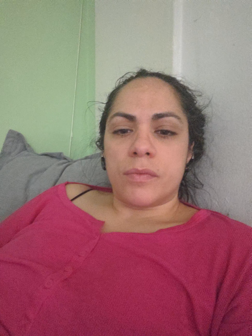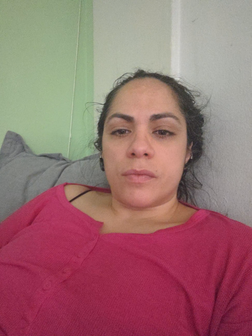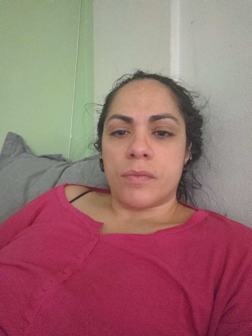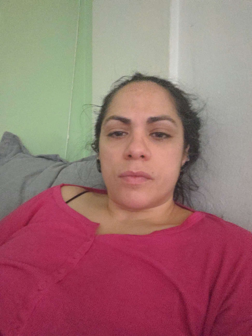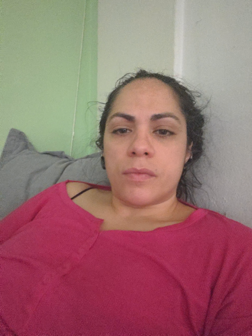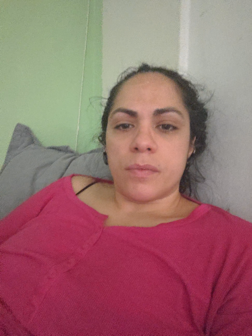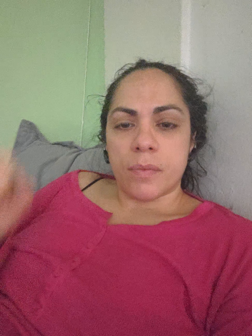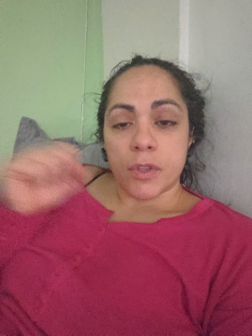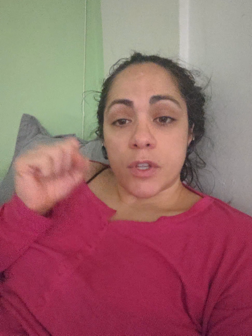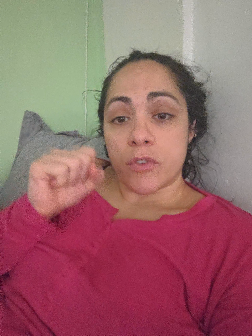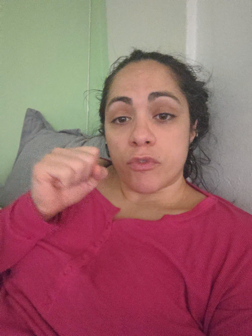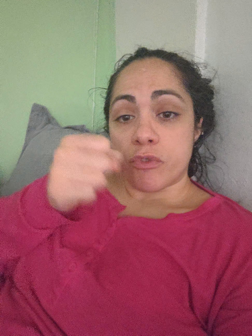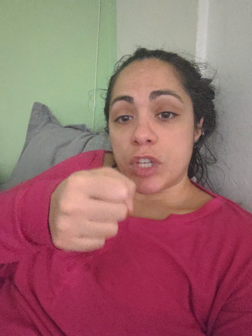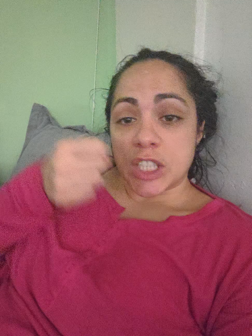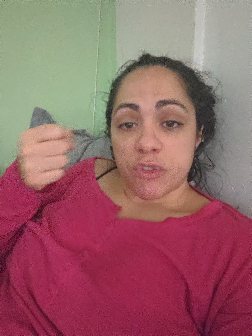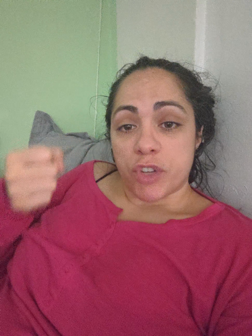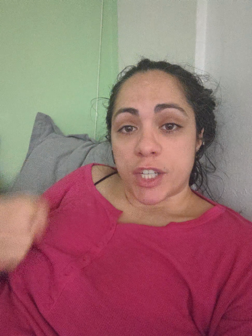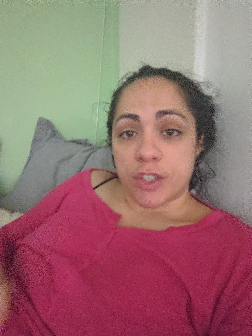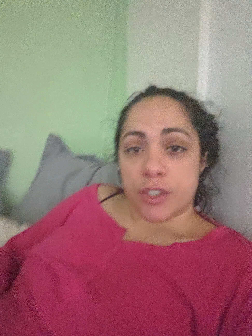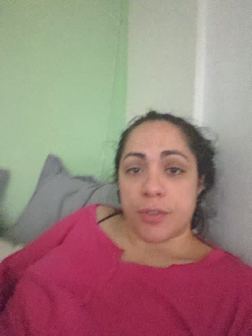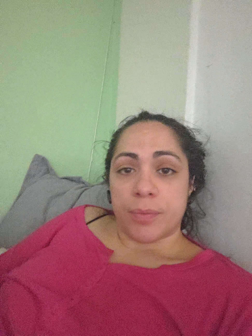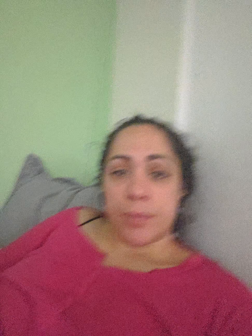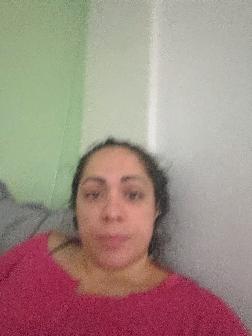refrigerator